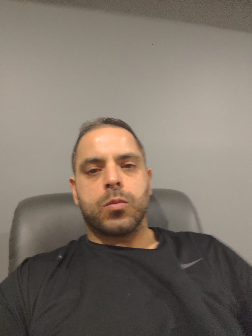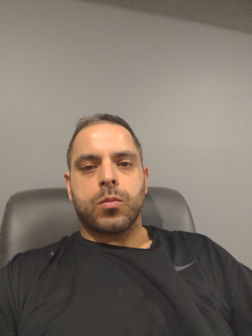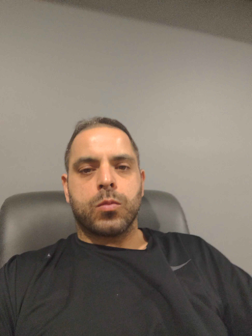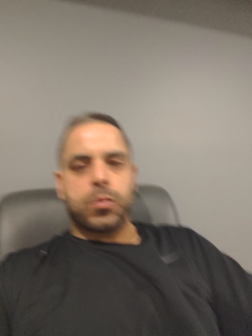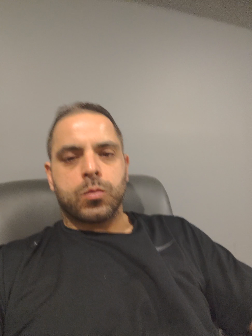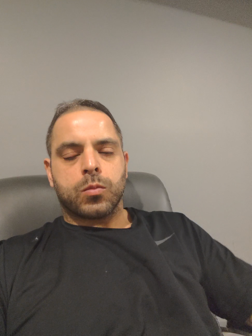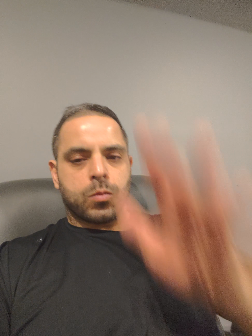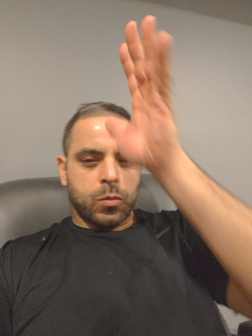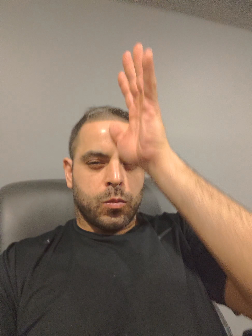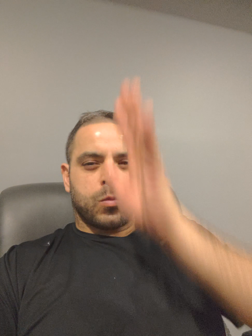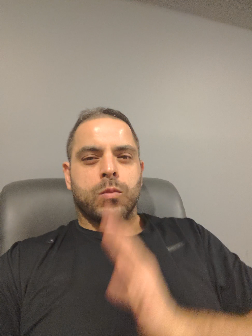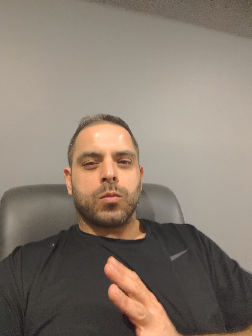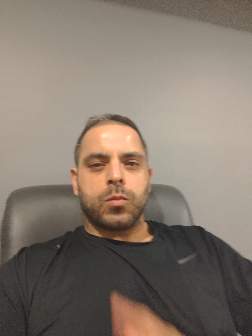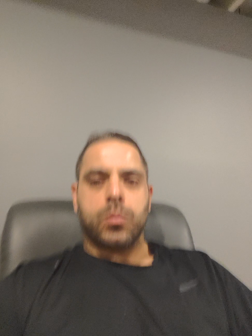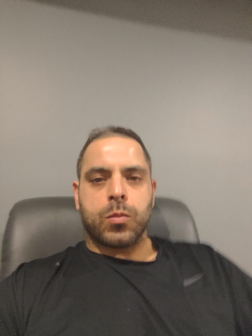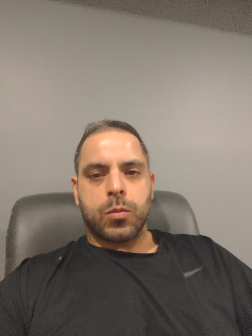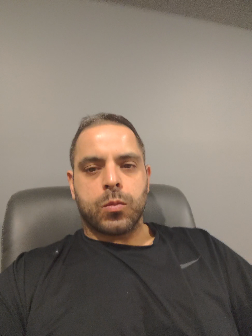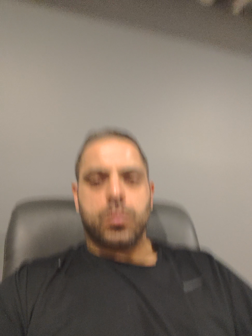man